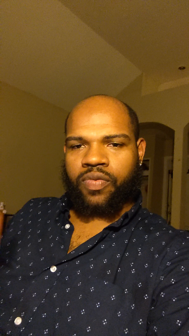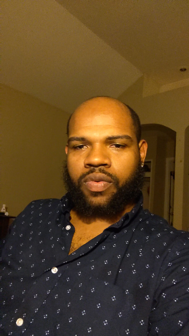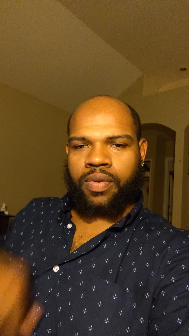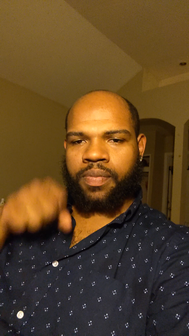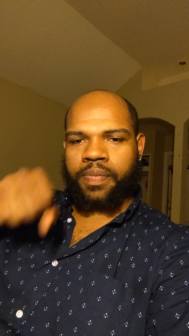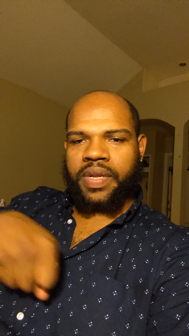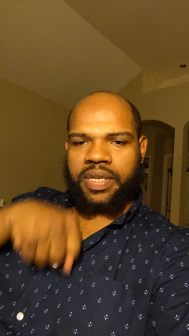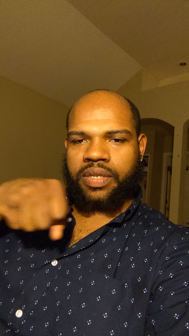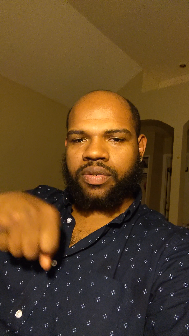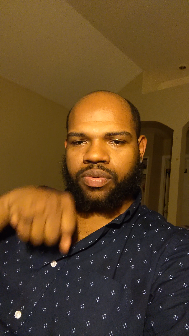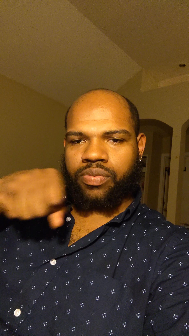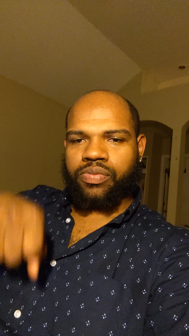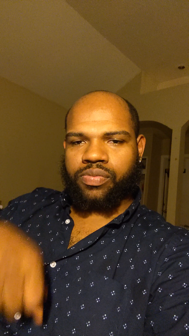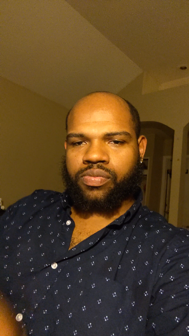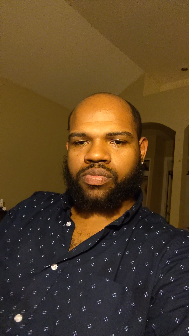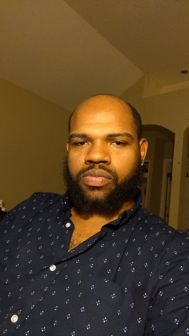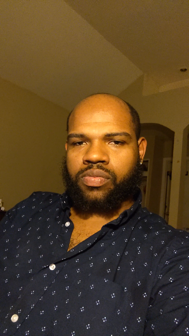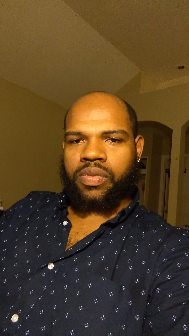bicycle